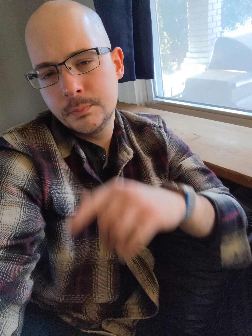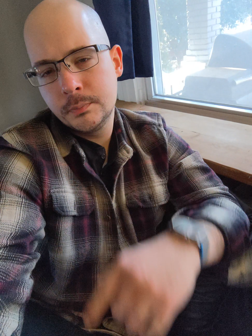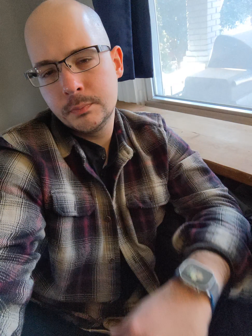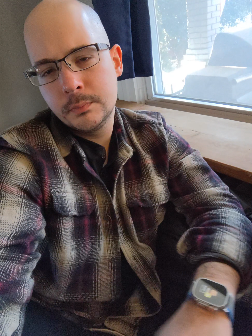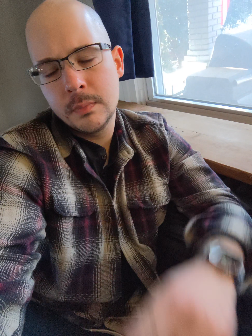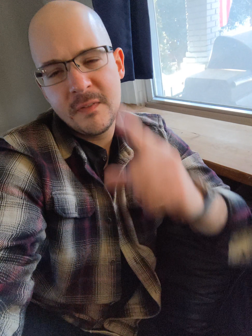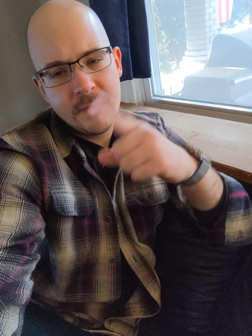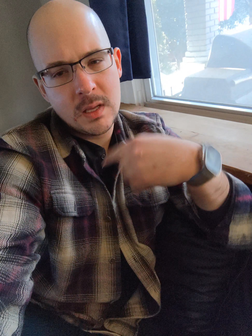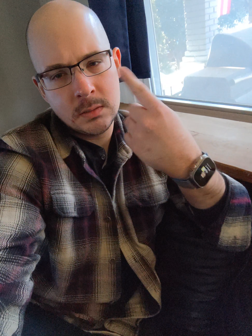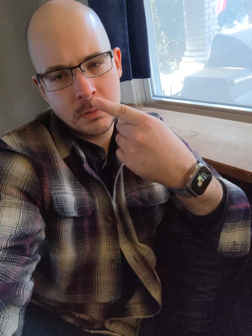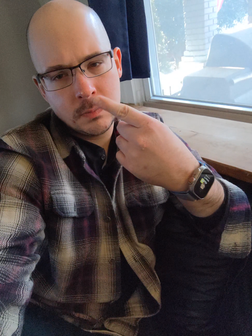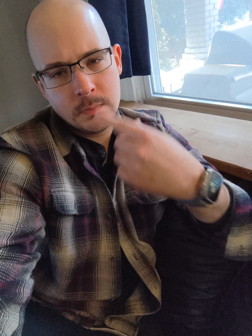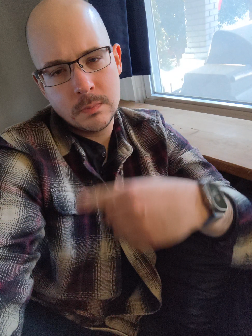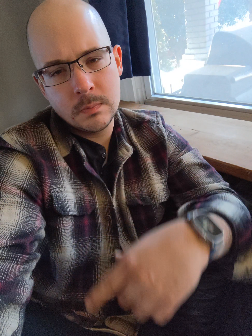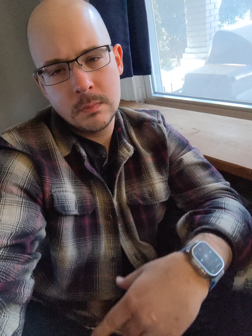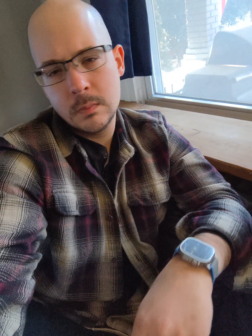face